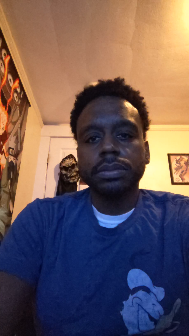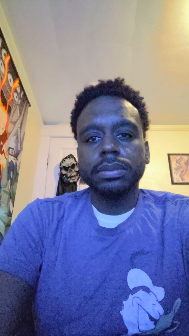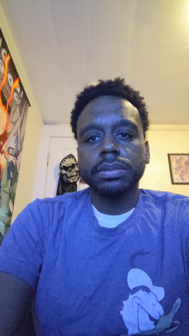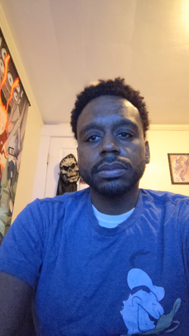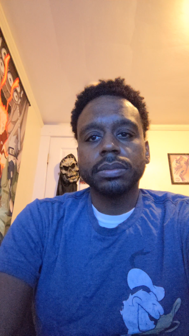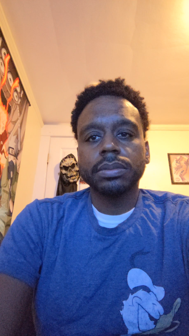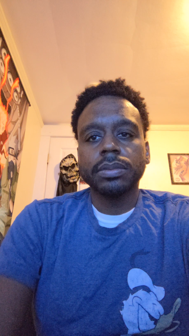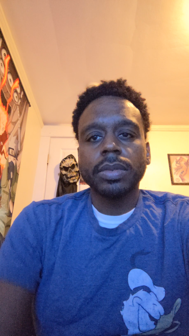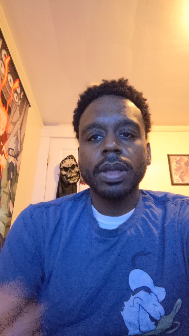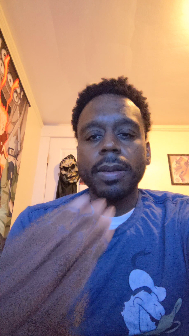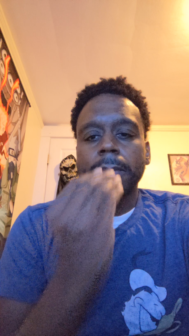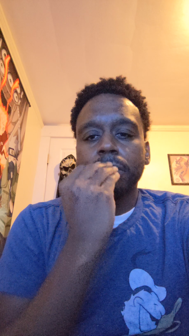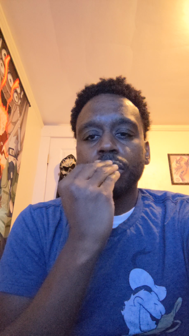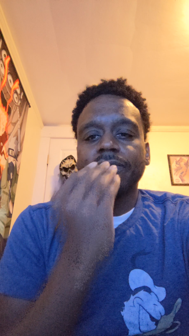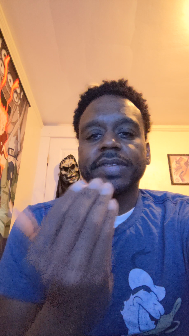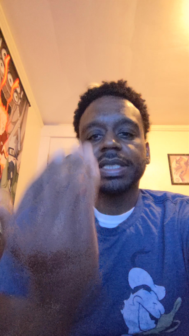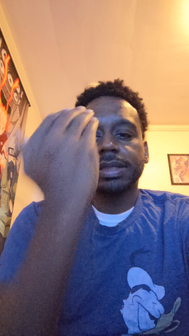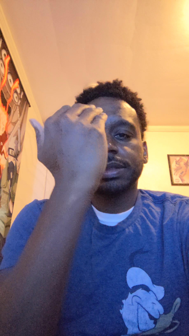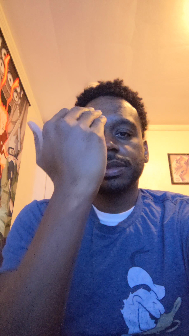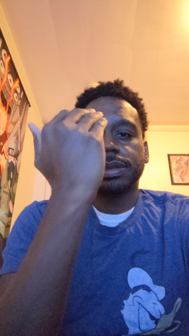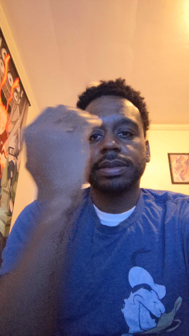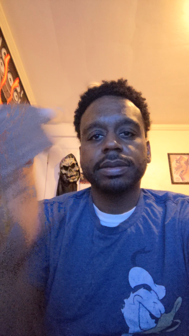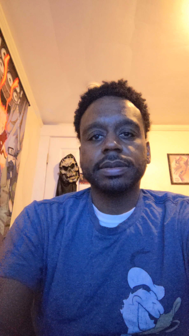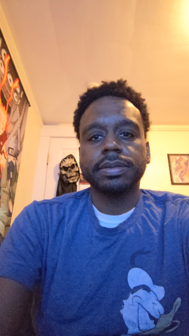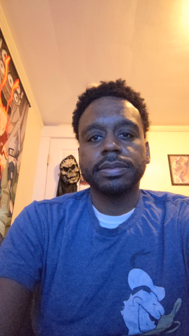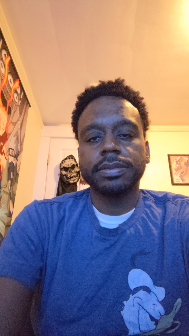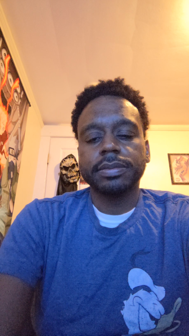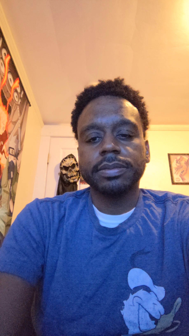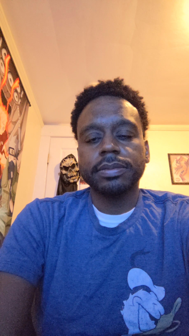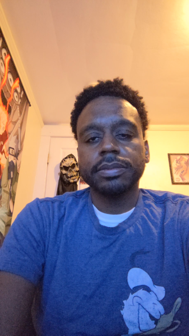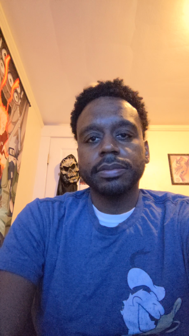breakfast